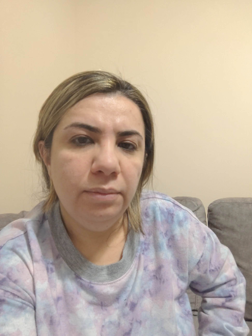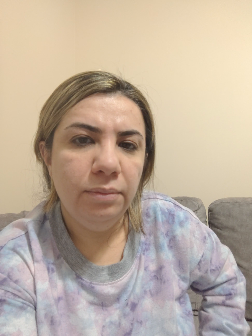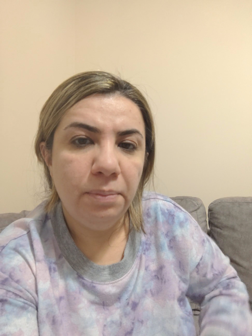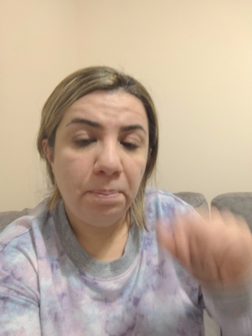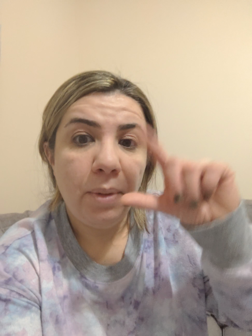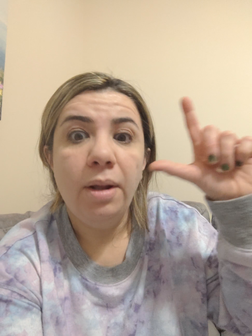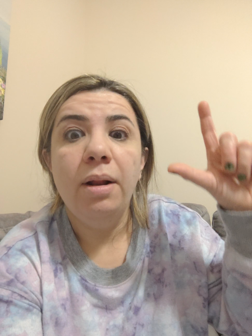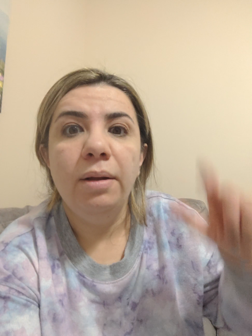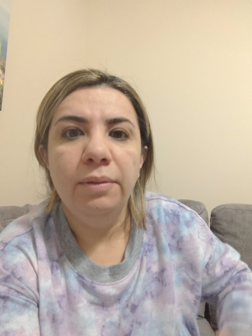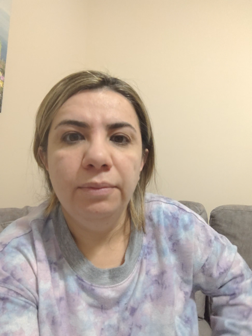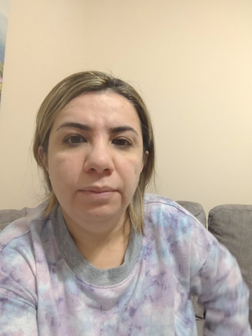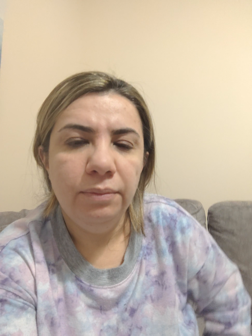wake